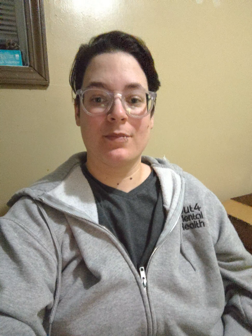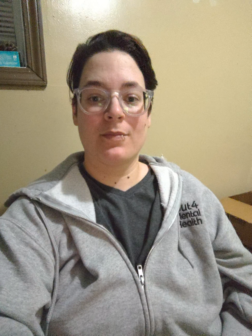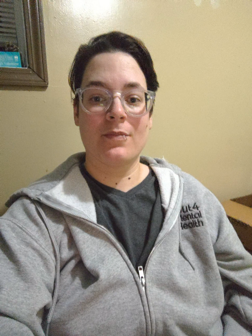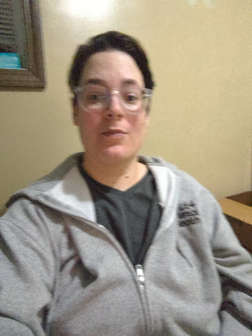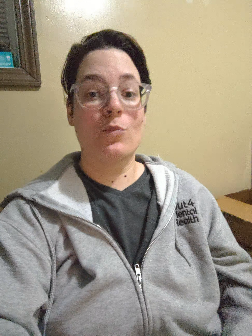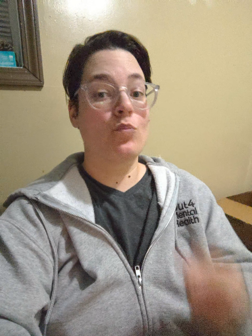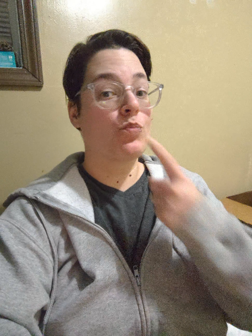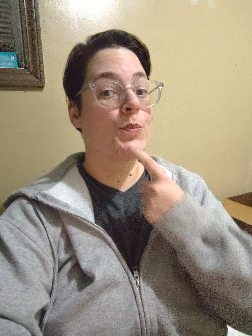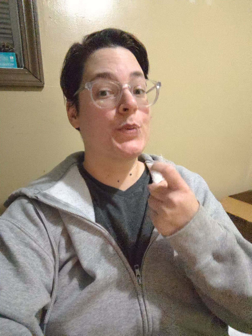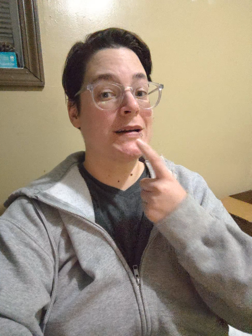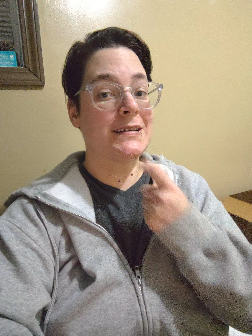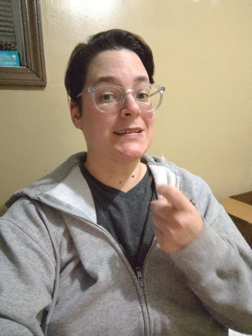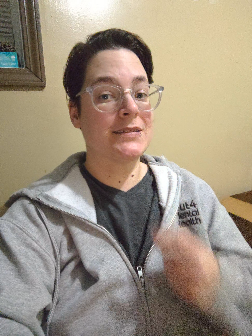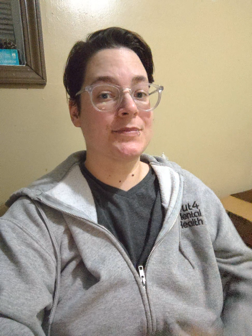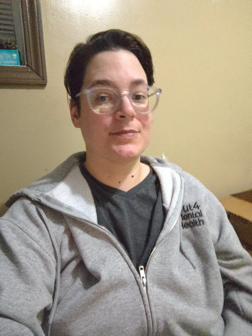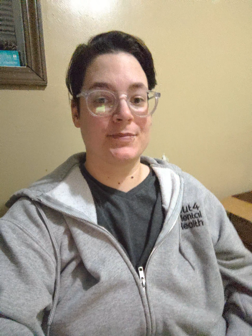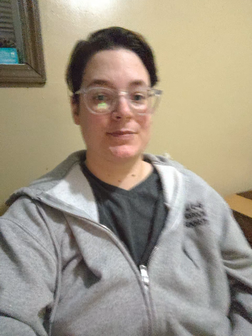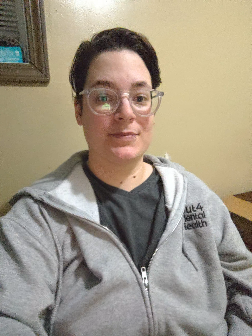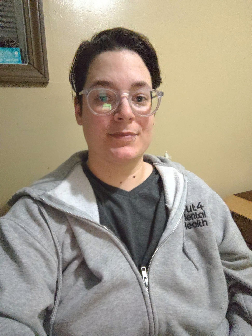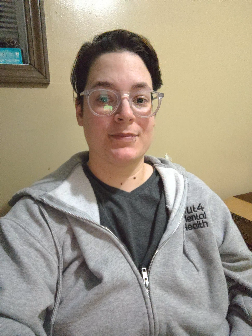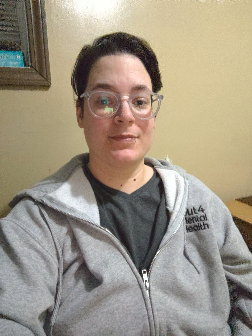red